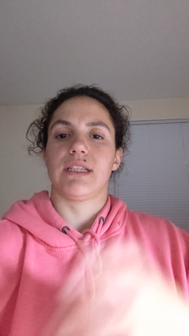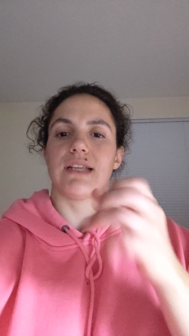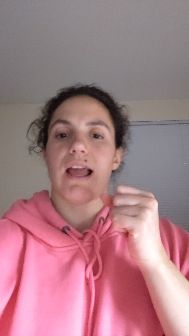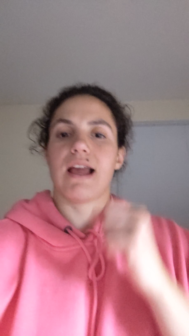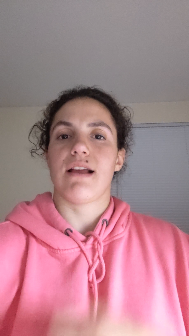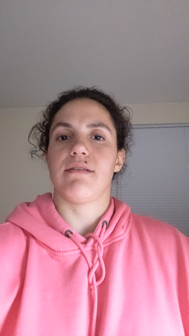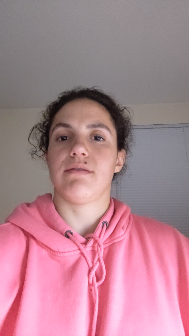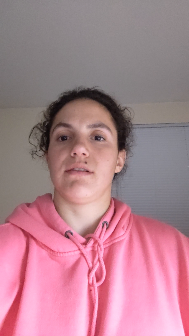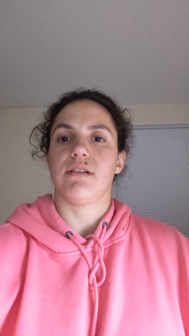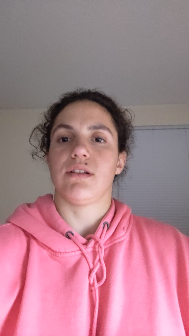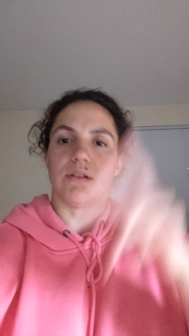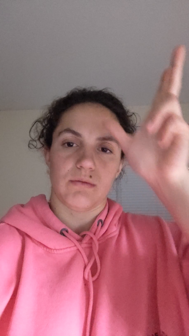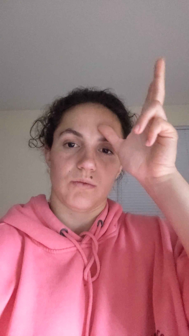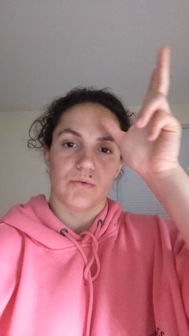rooster